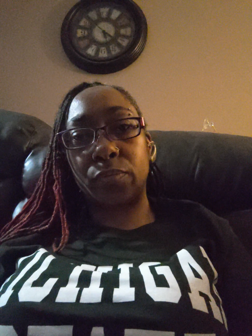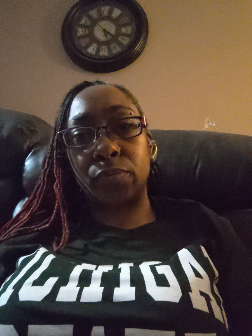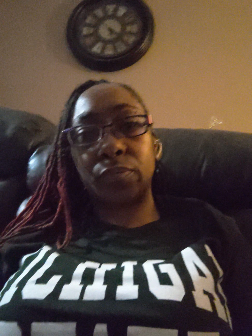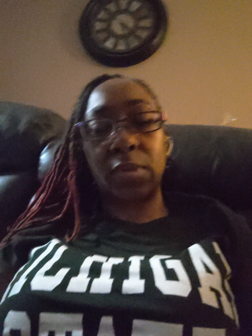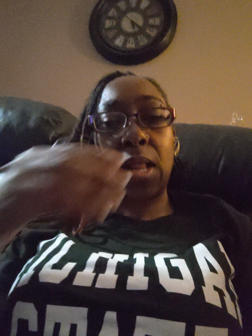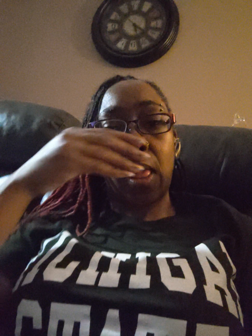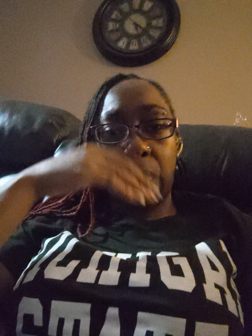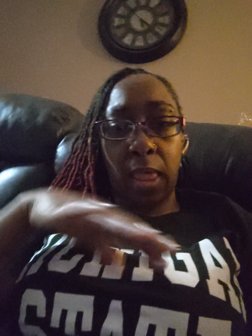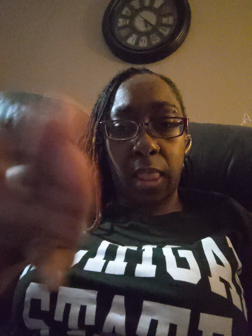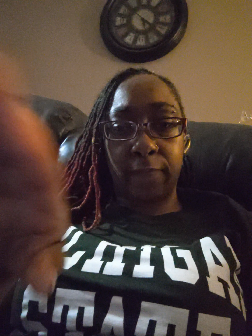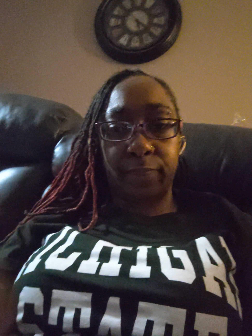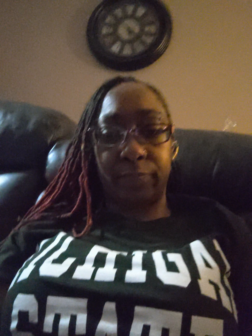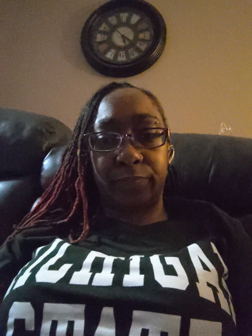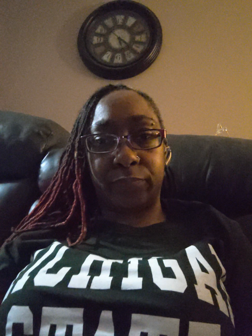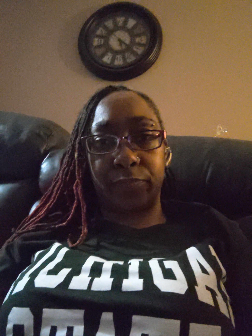elephant